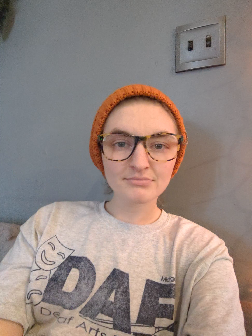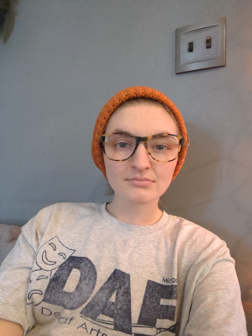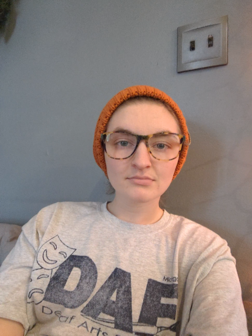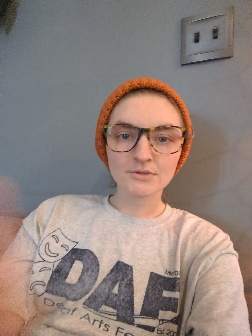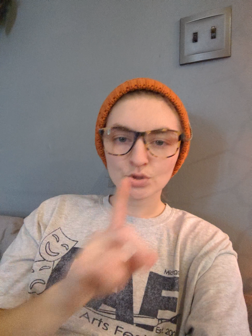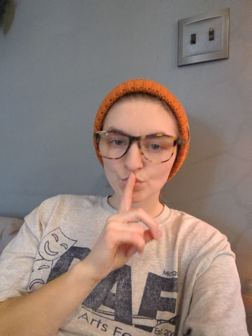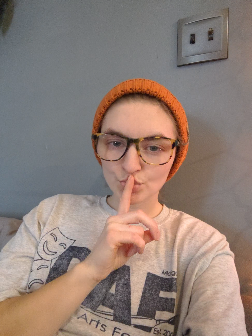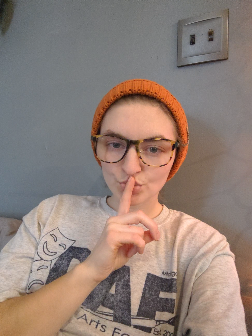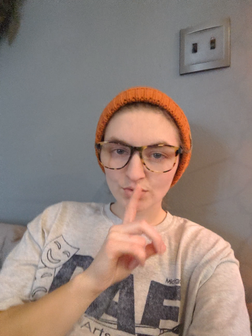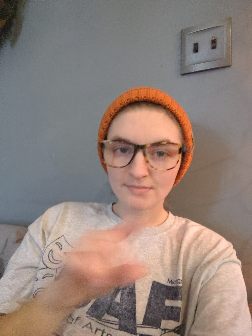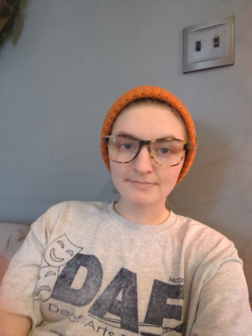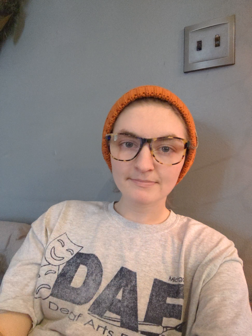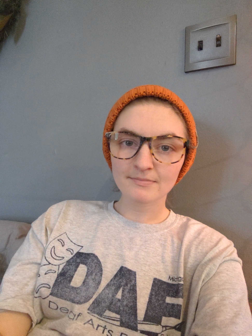shhh